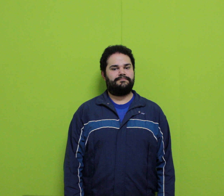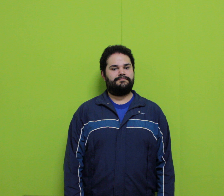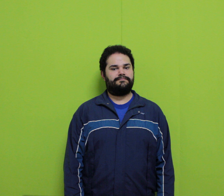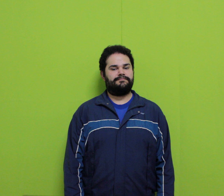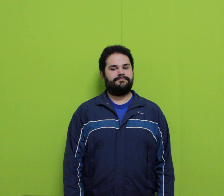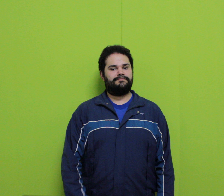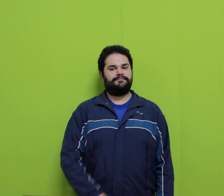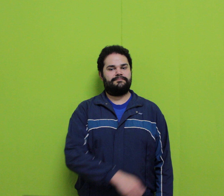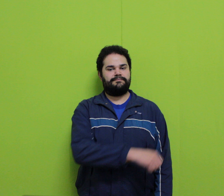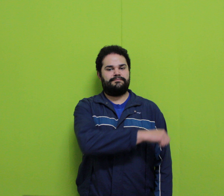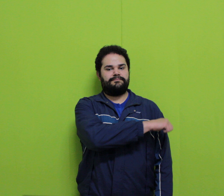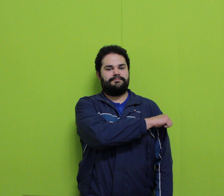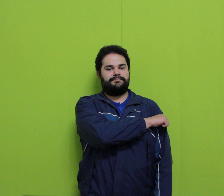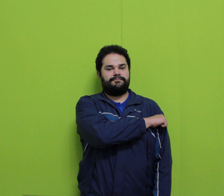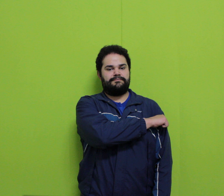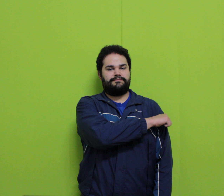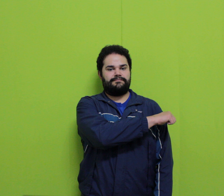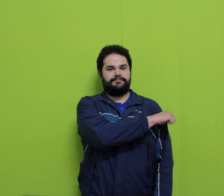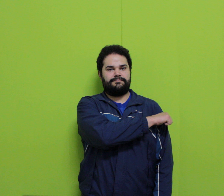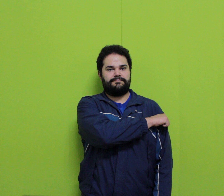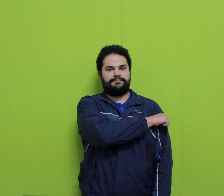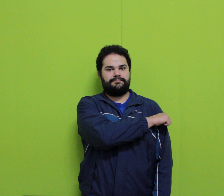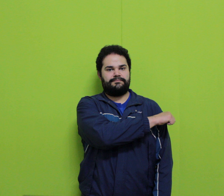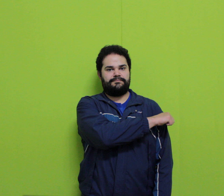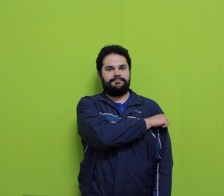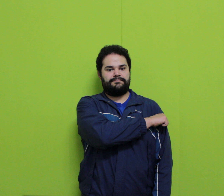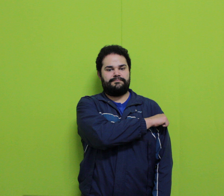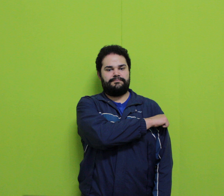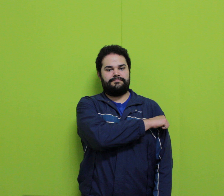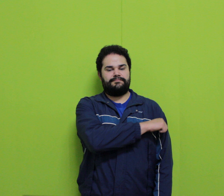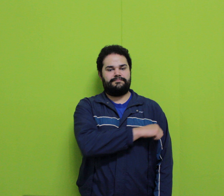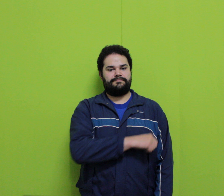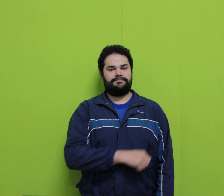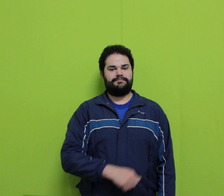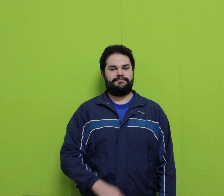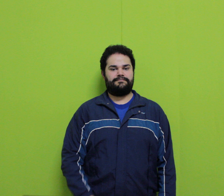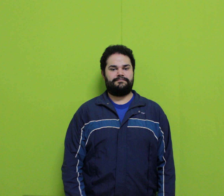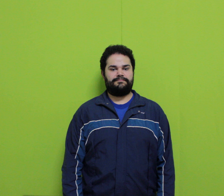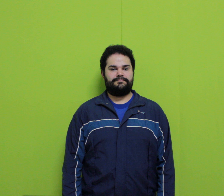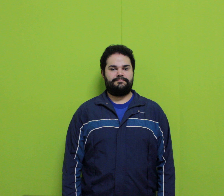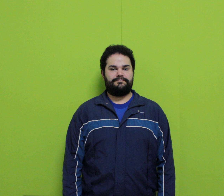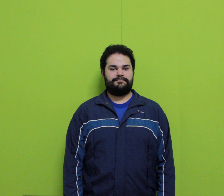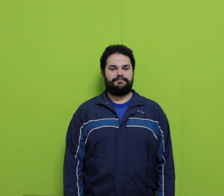aluno